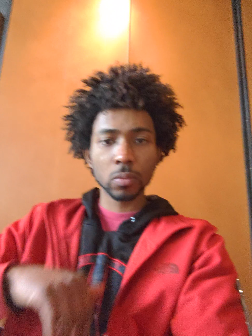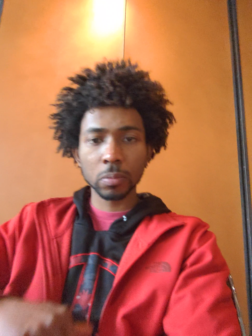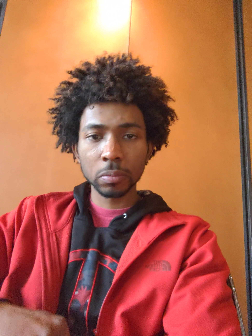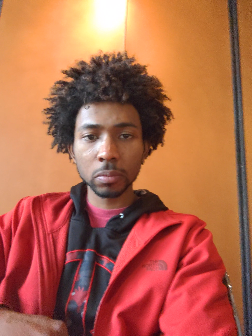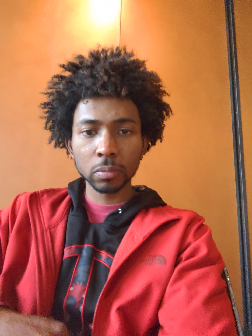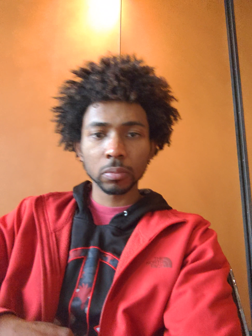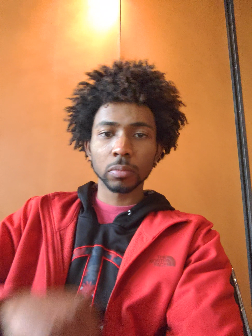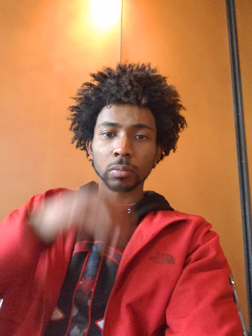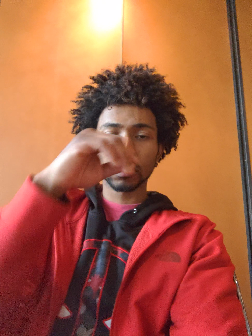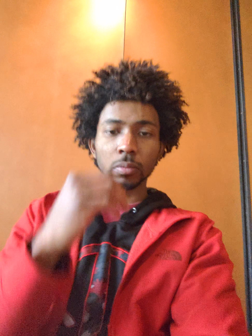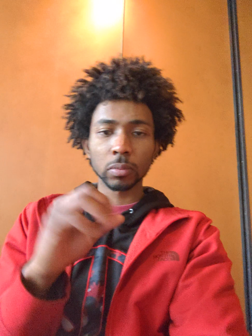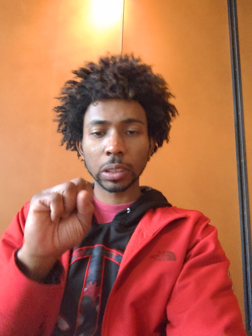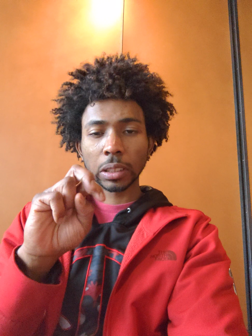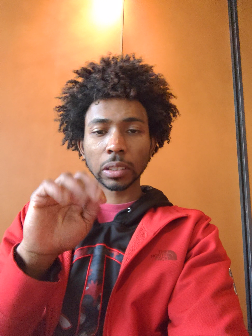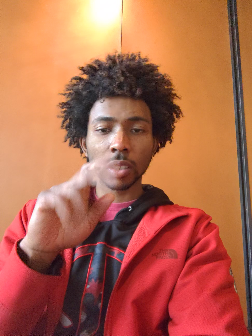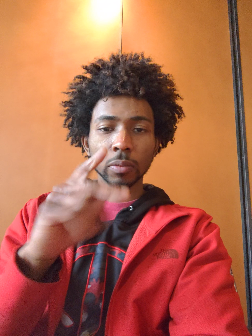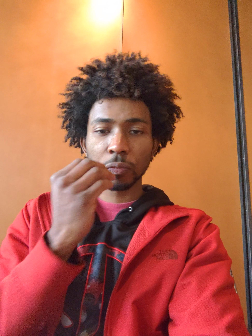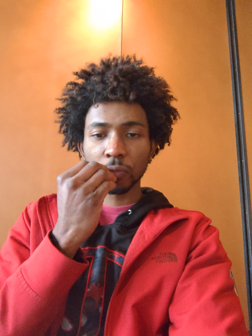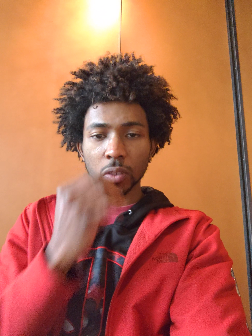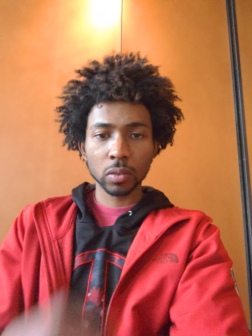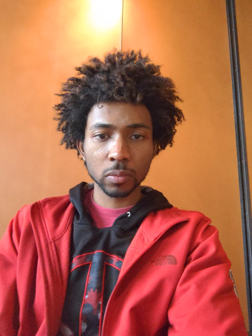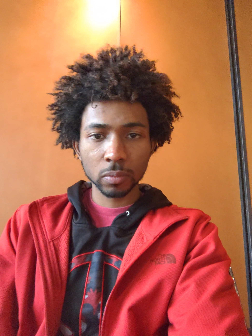snack